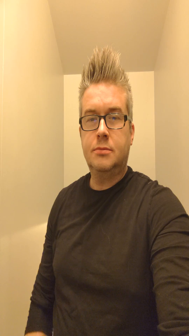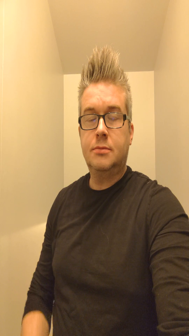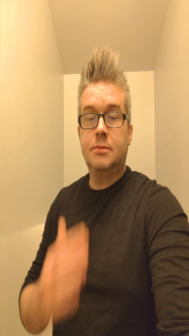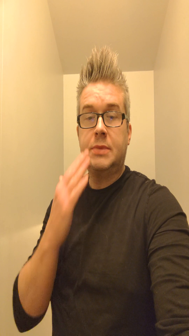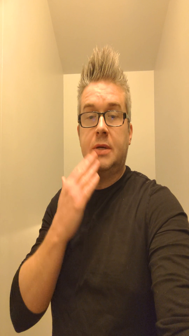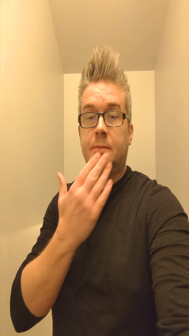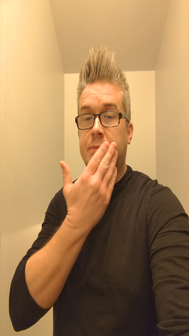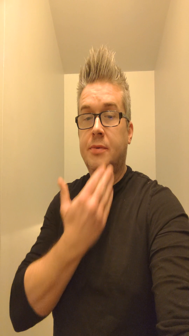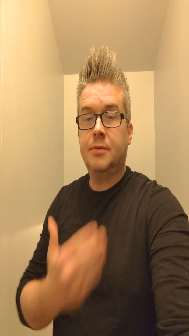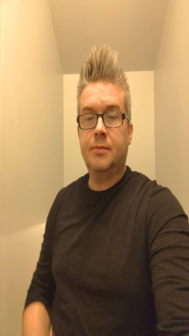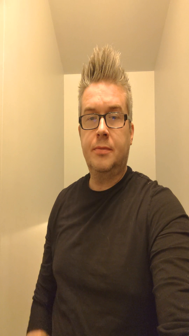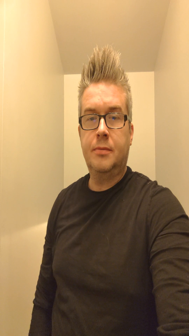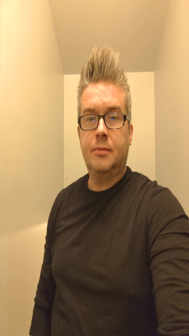napkin